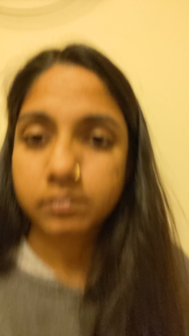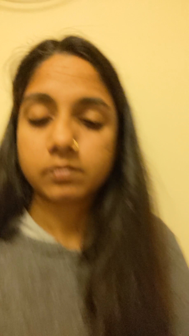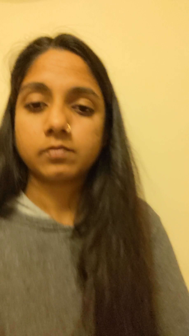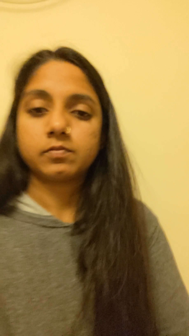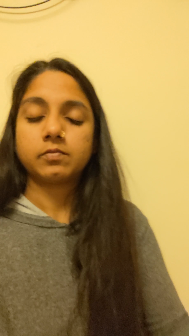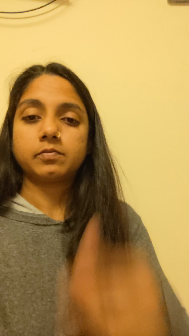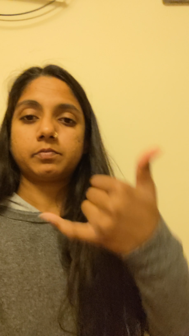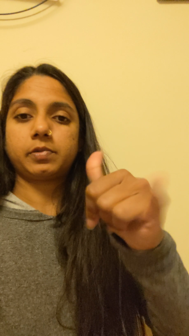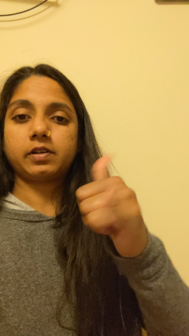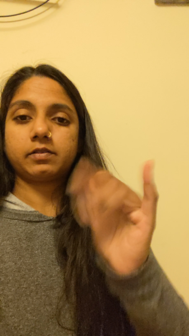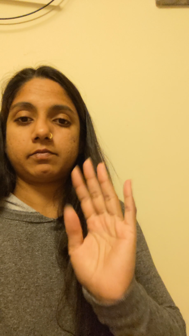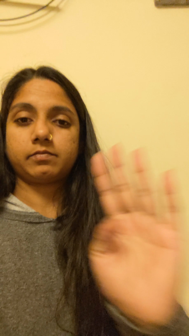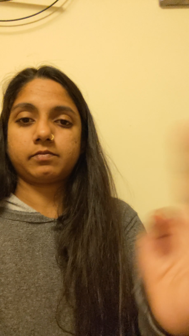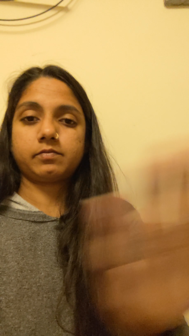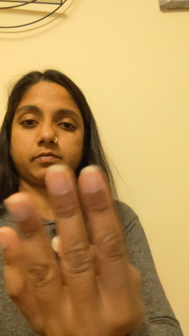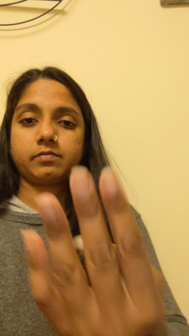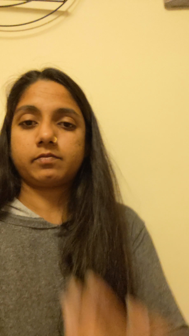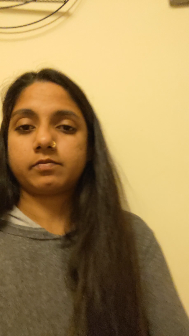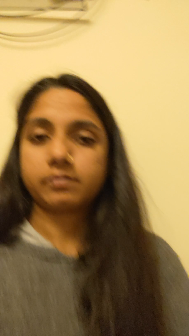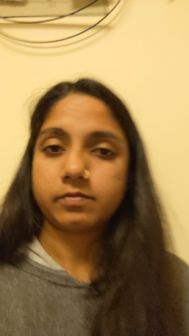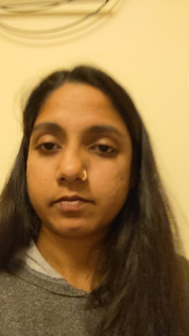playpen